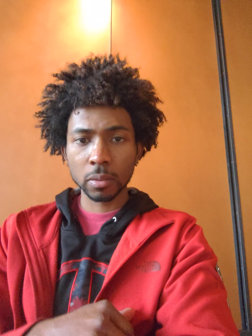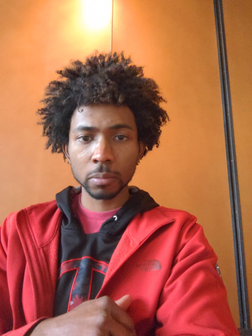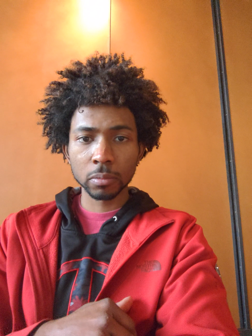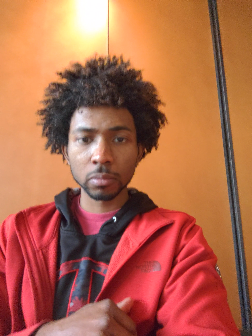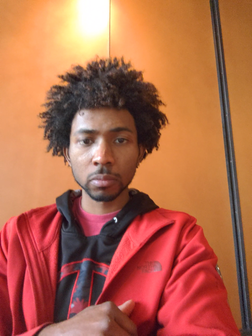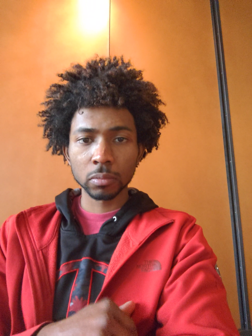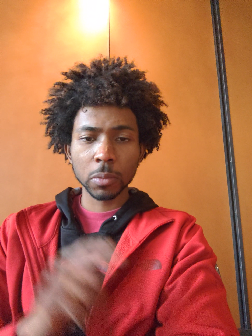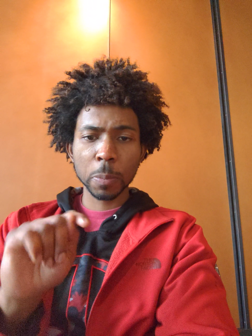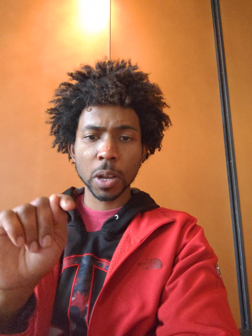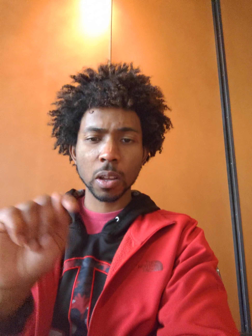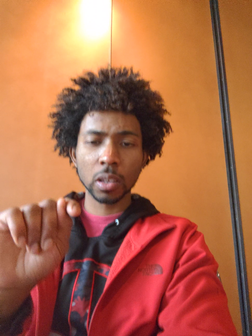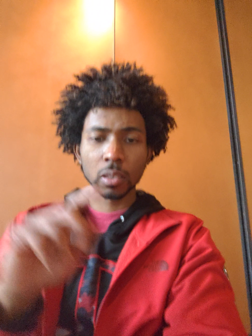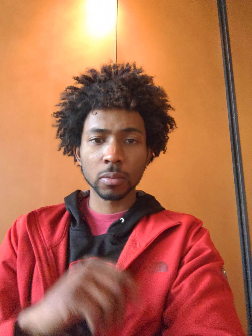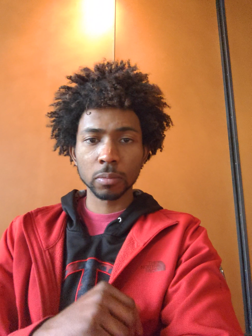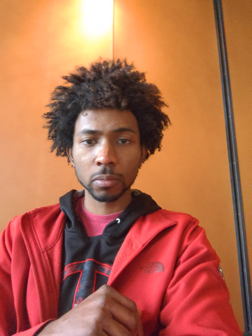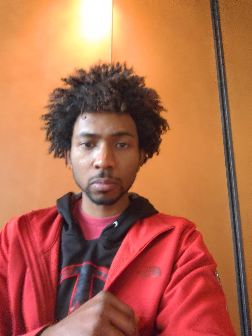potty